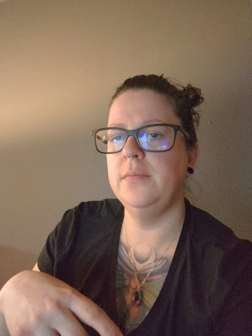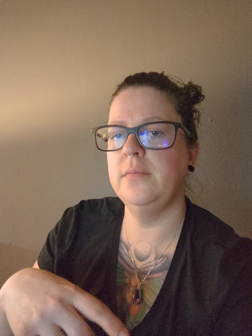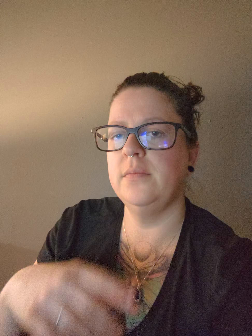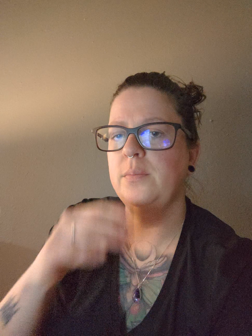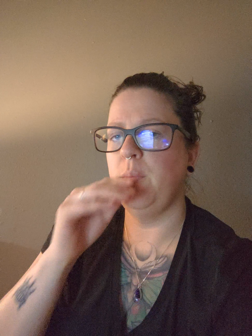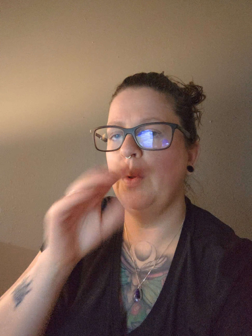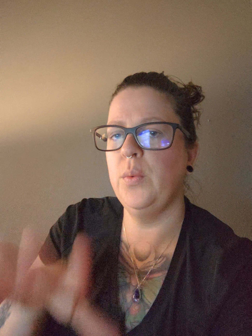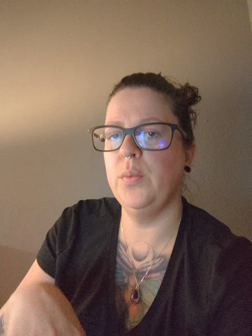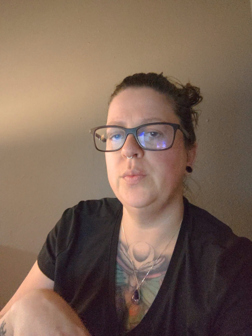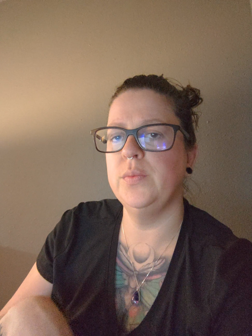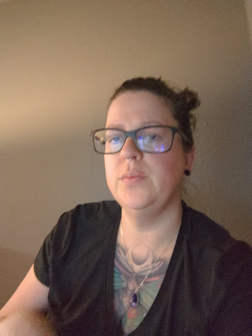blow